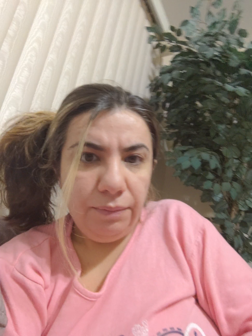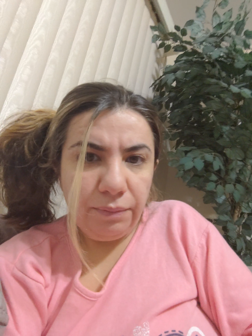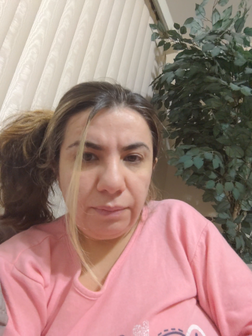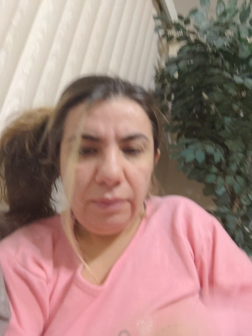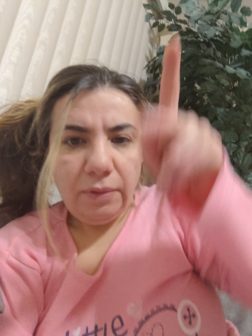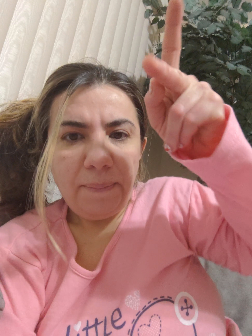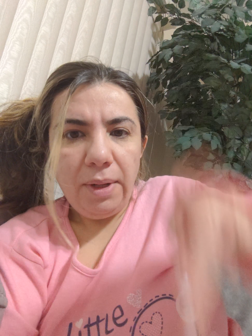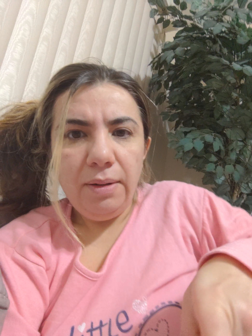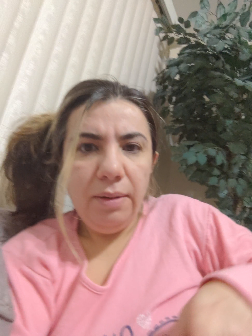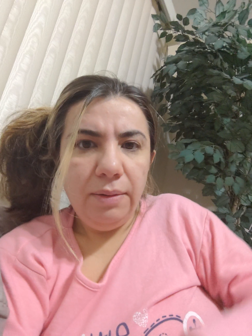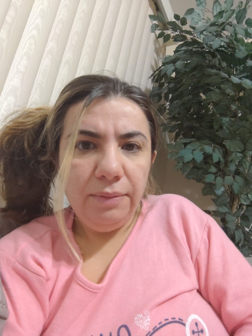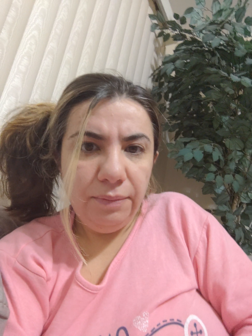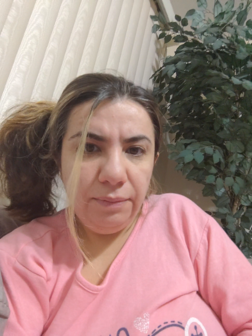person